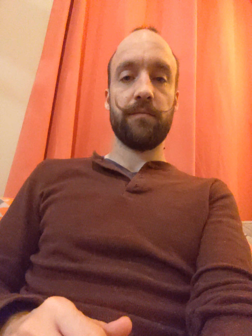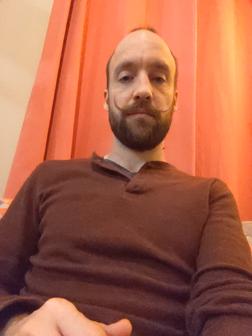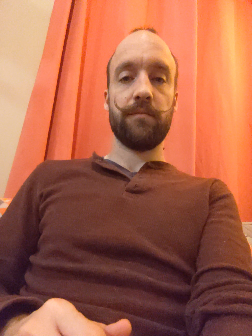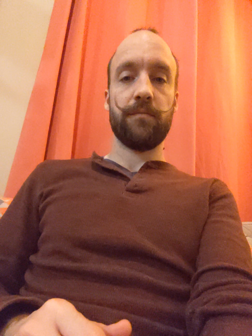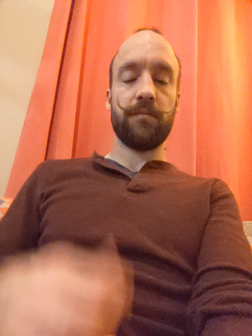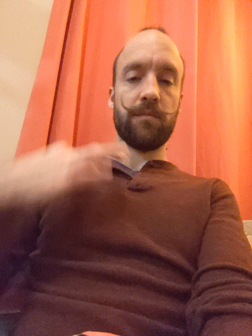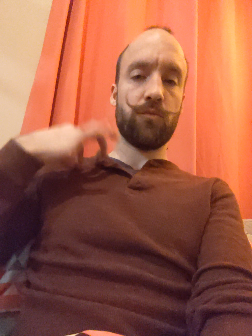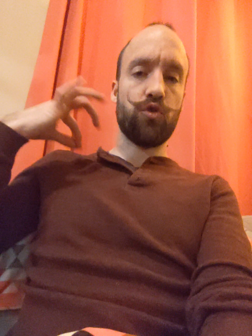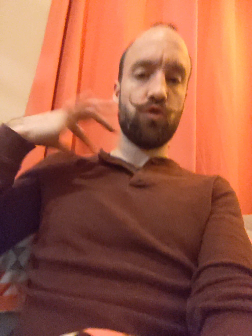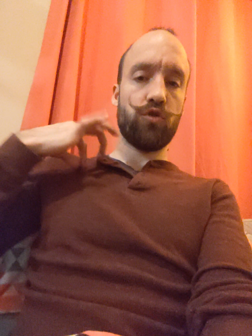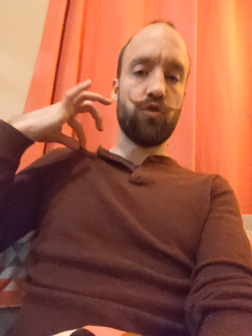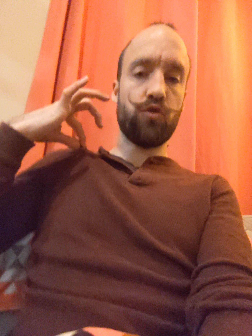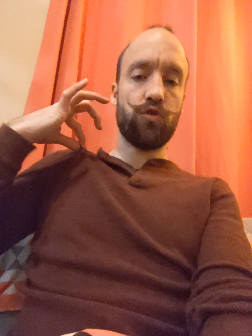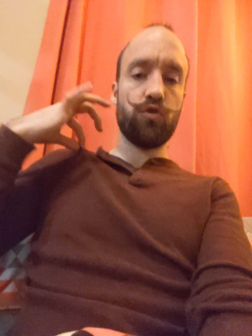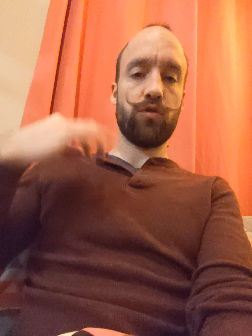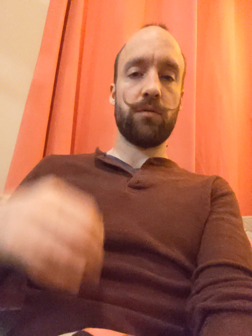shirt